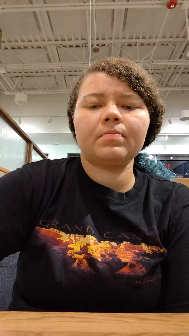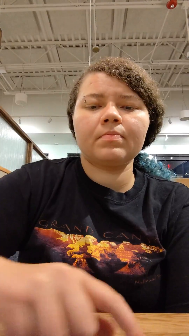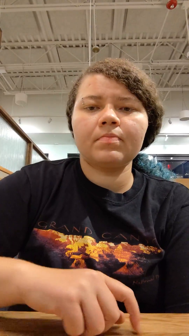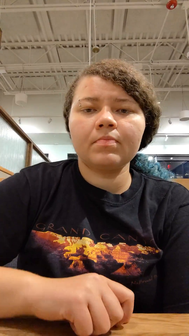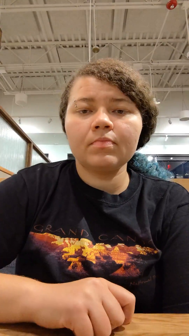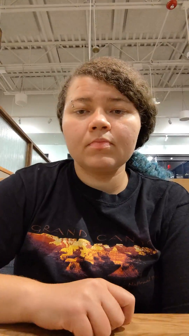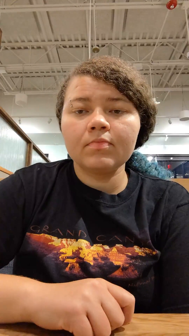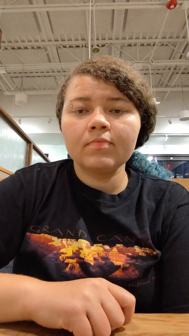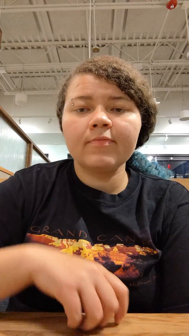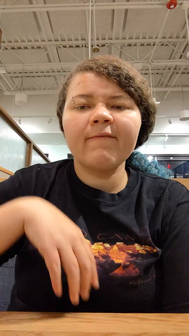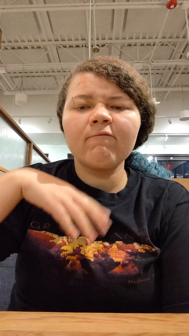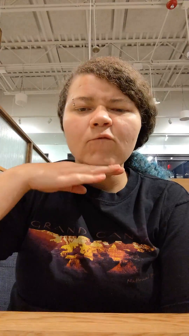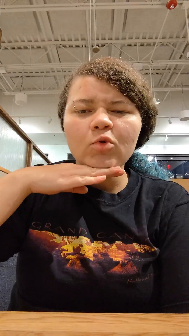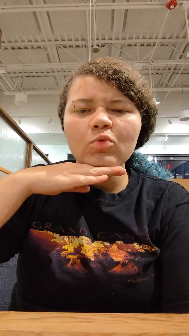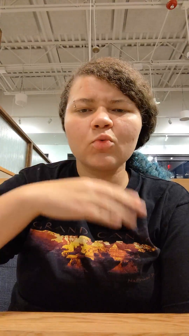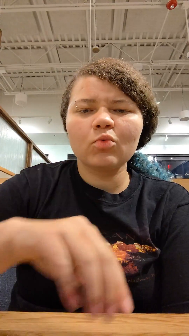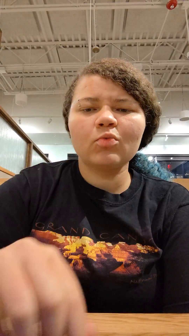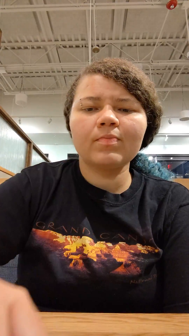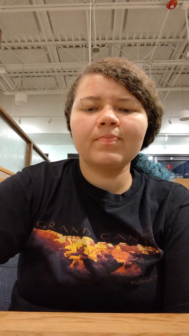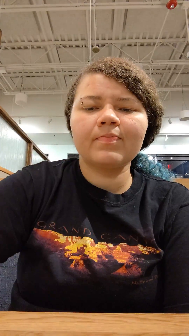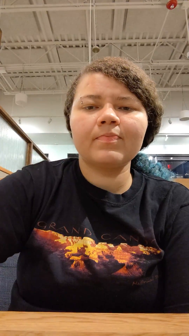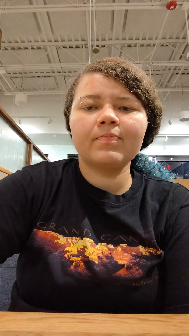full